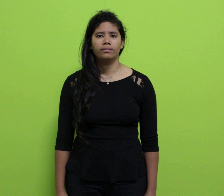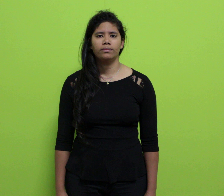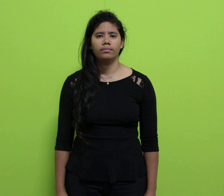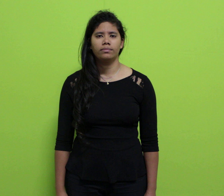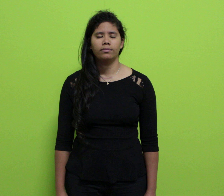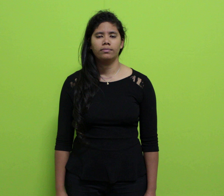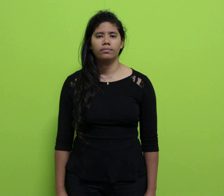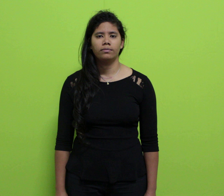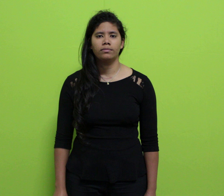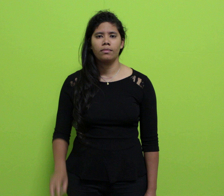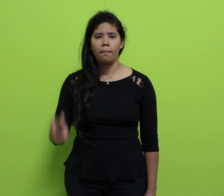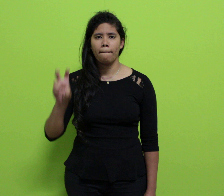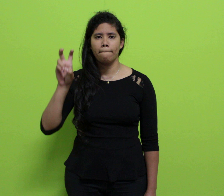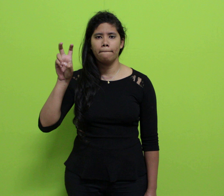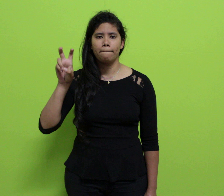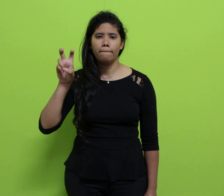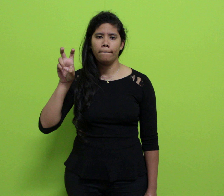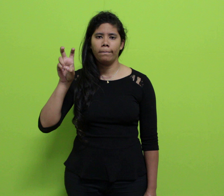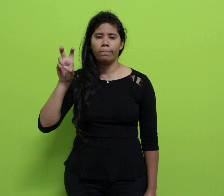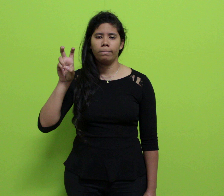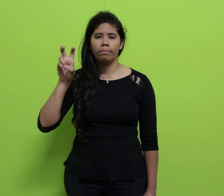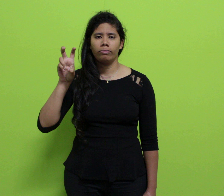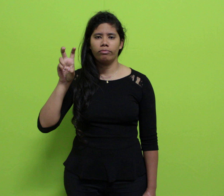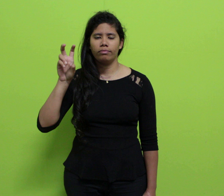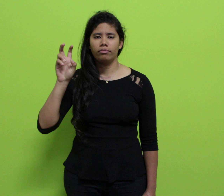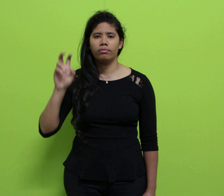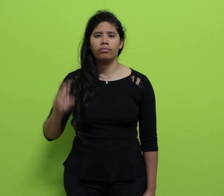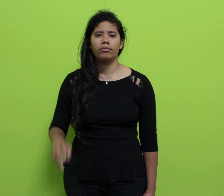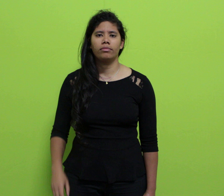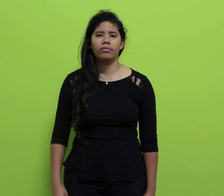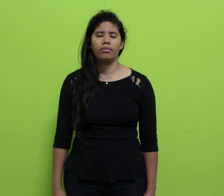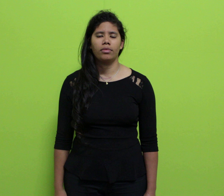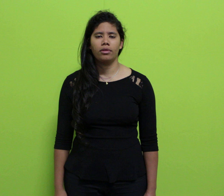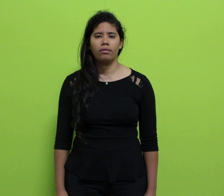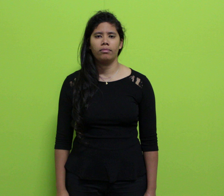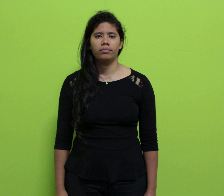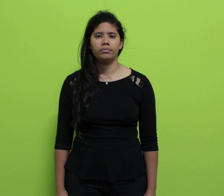cinco